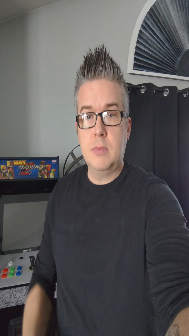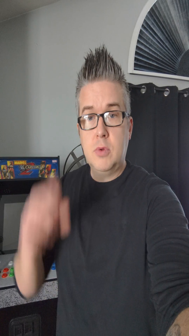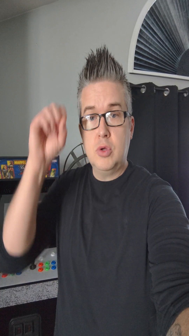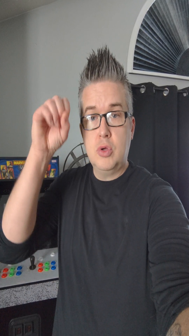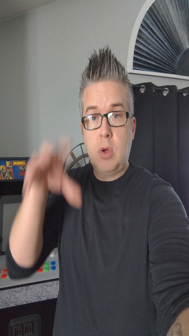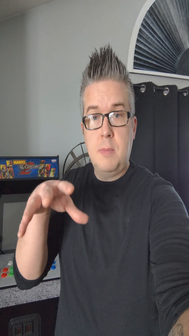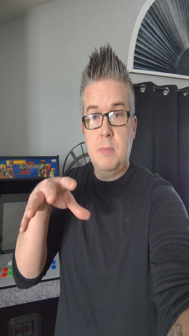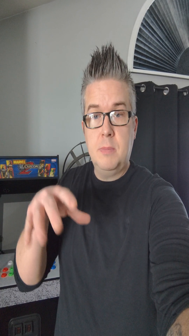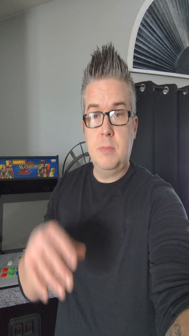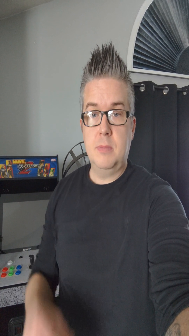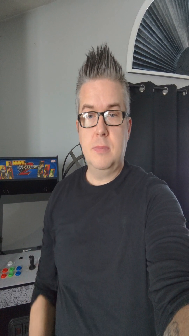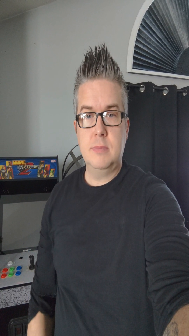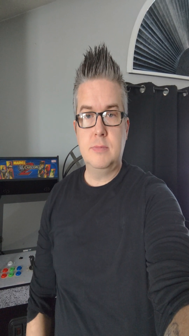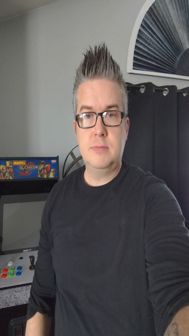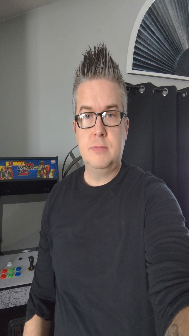drop